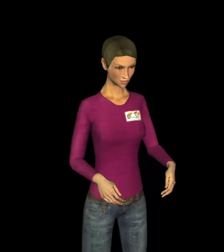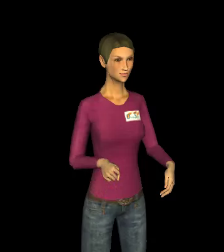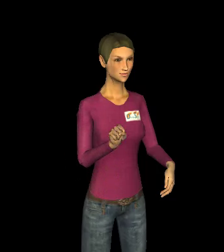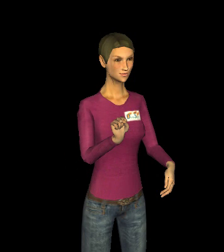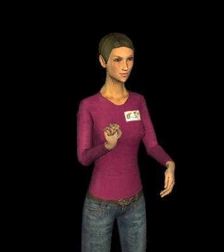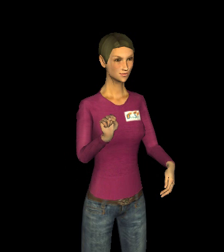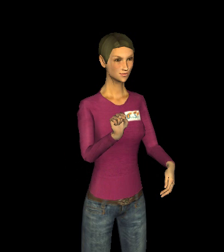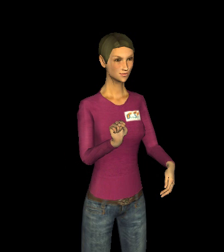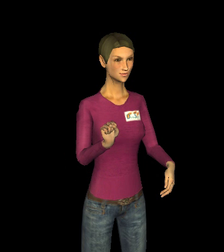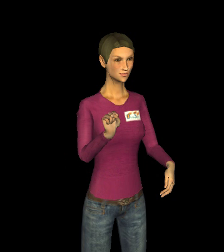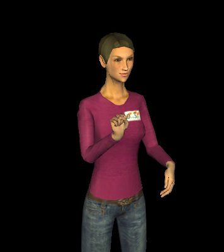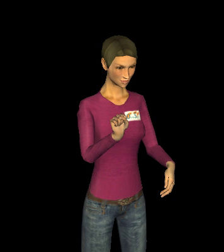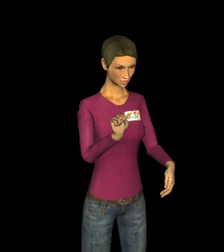السبت